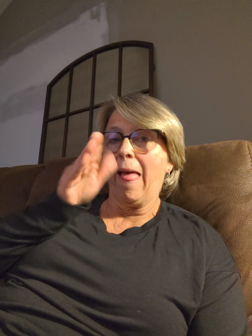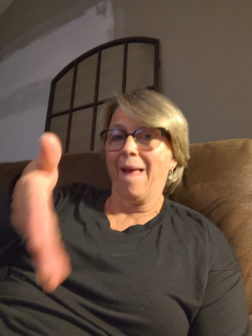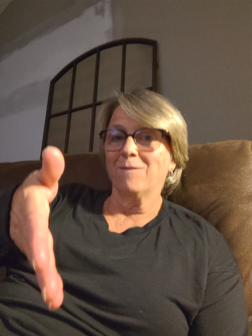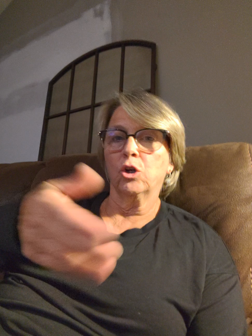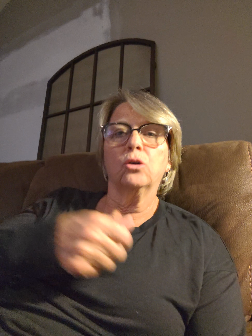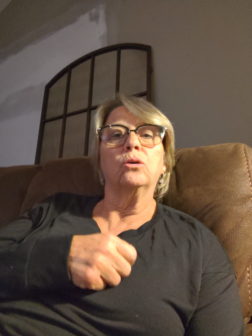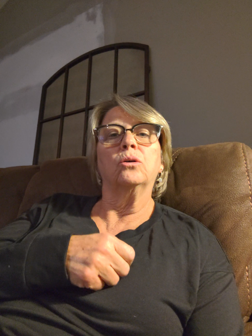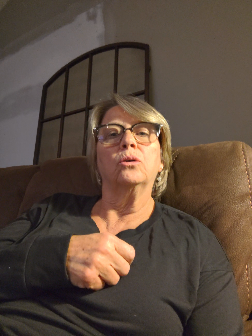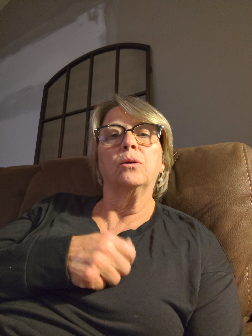after